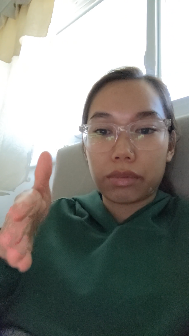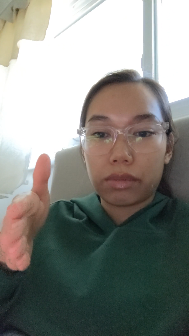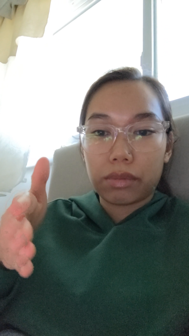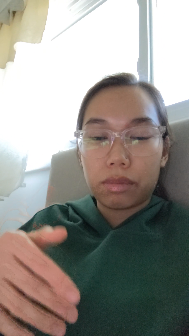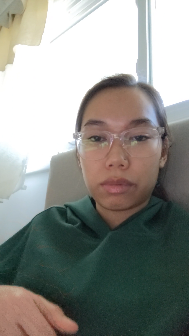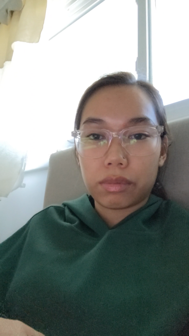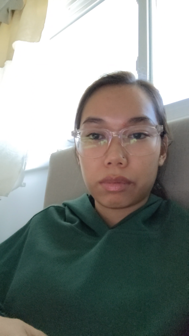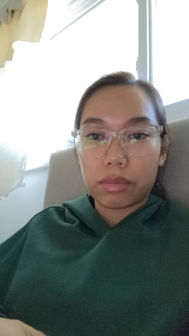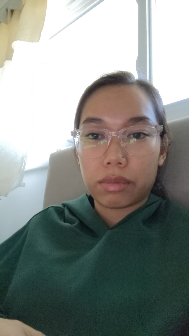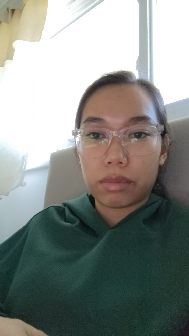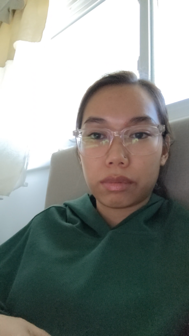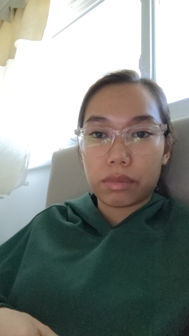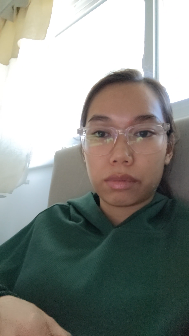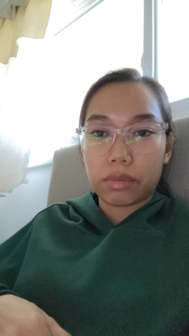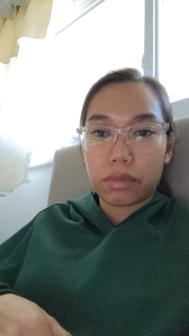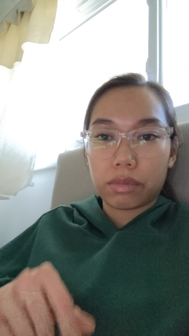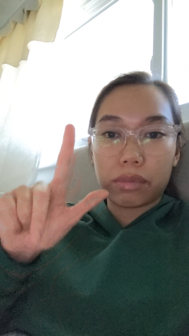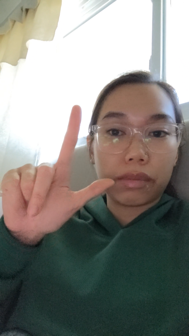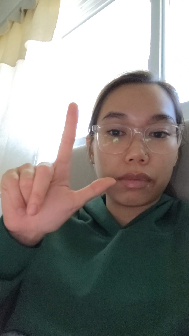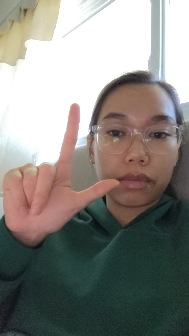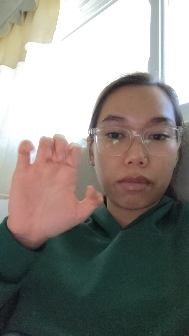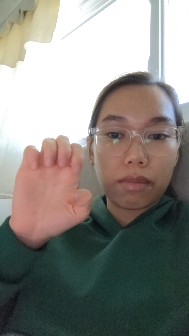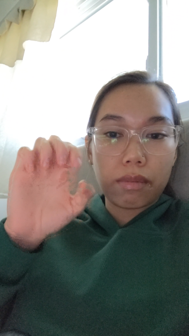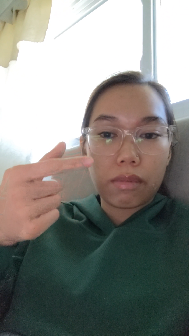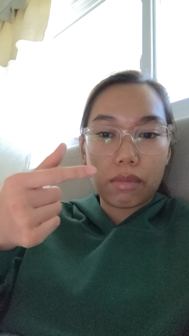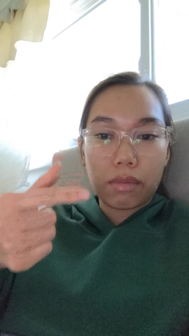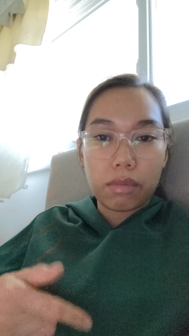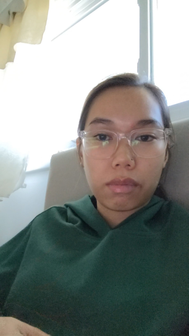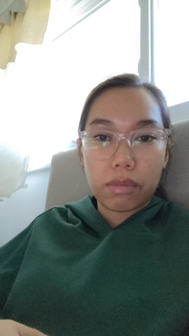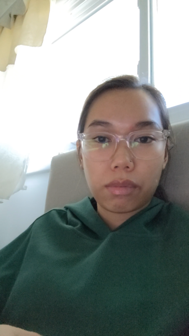leg